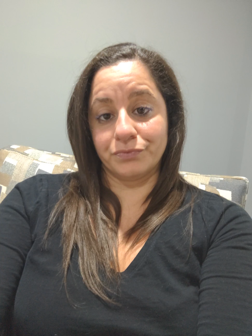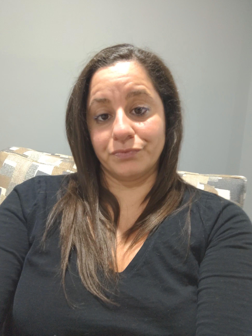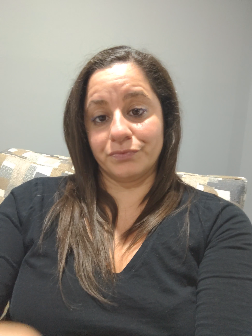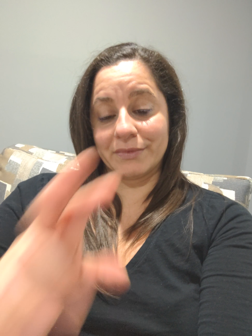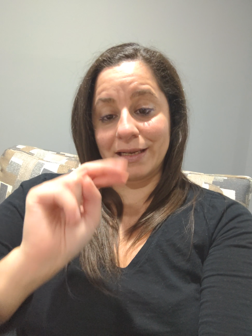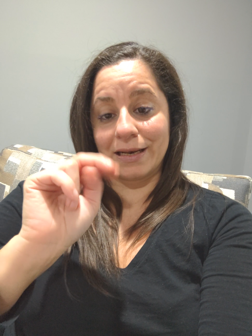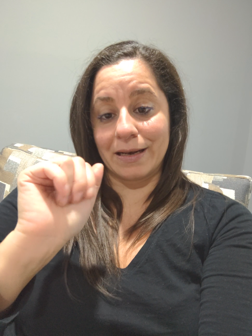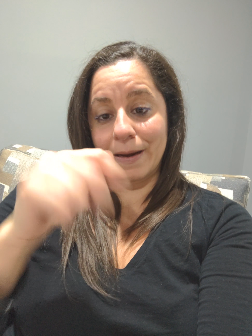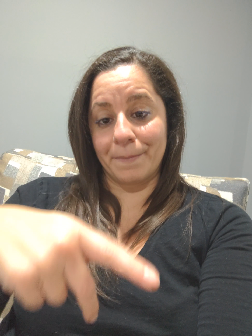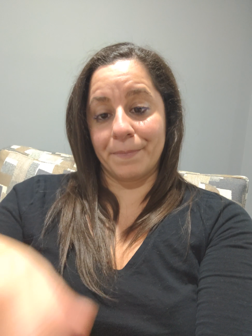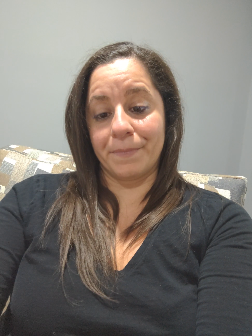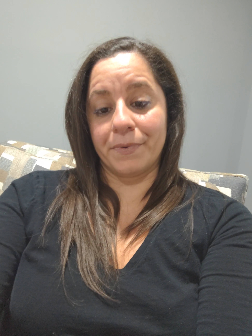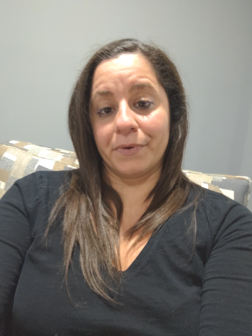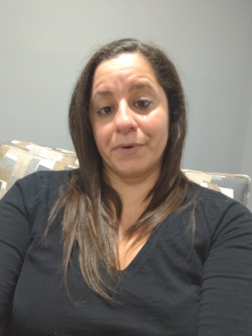nap